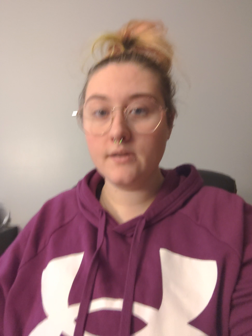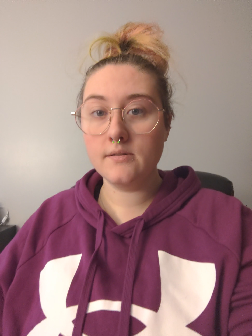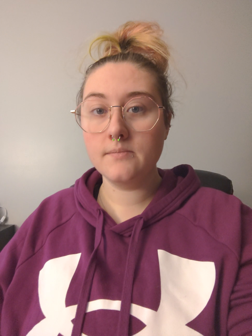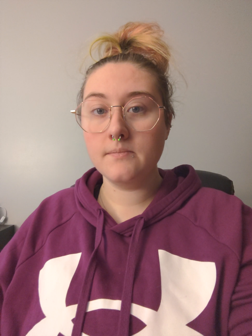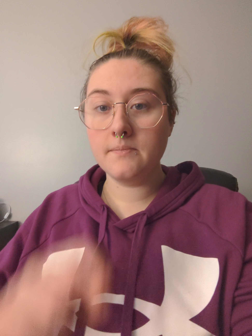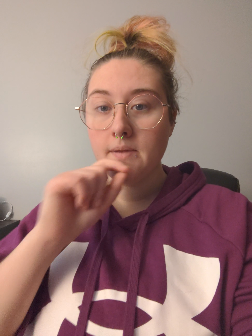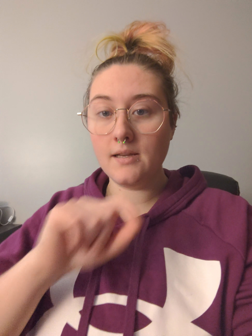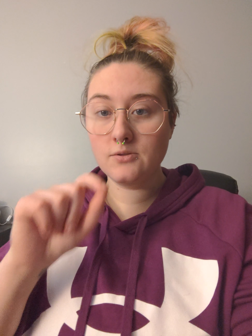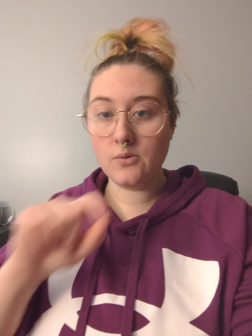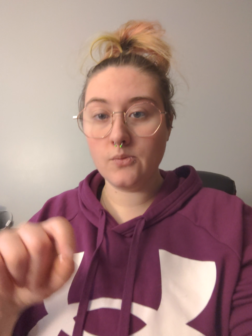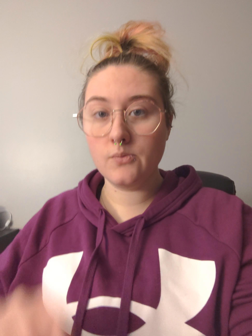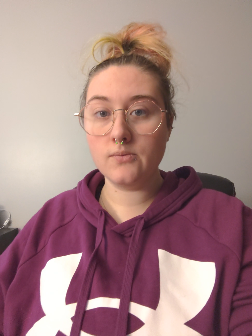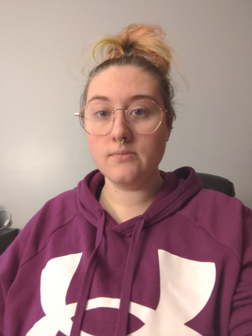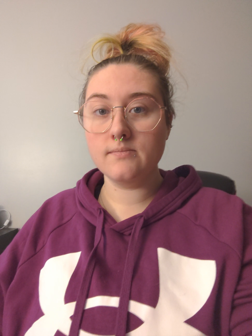pencil